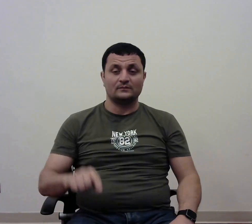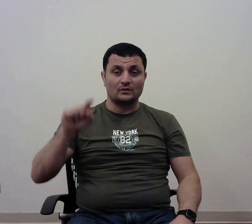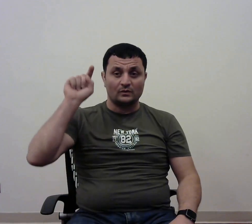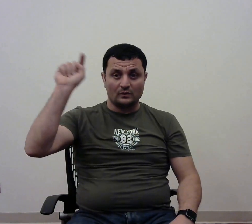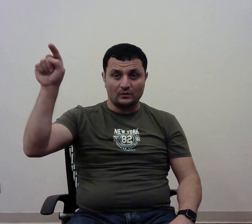O